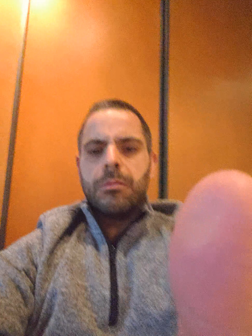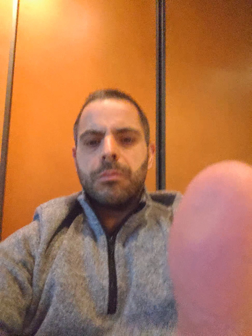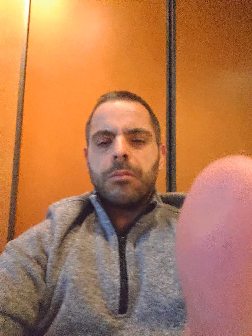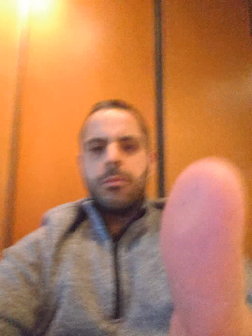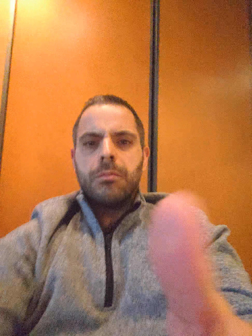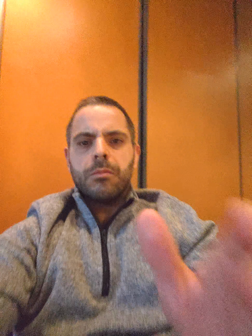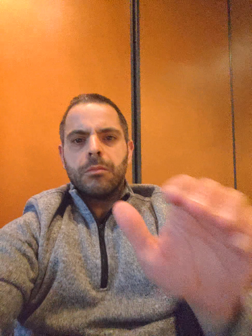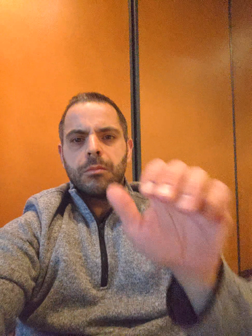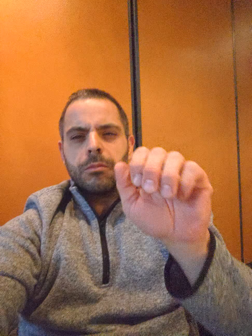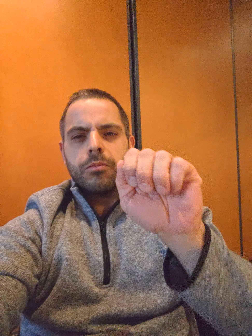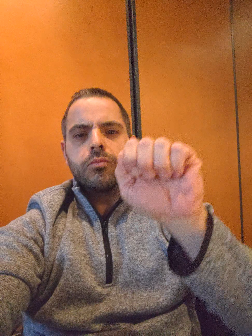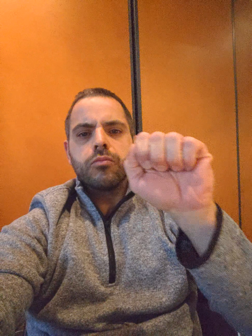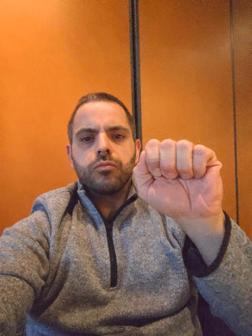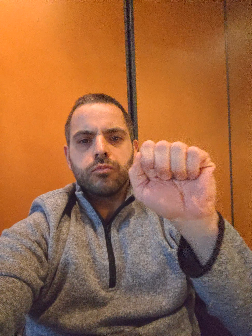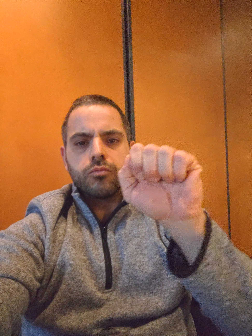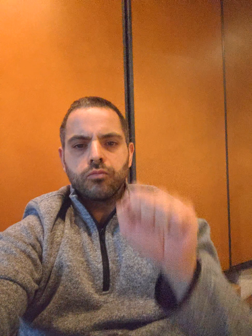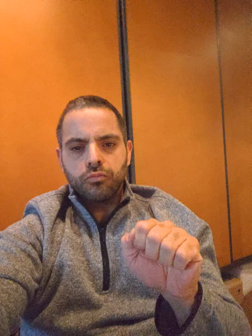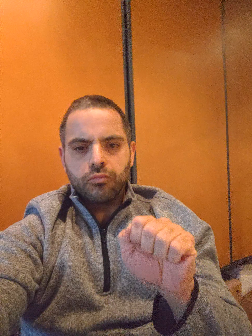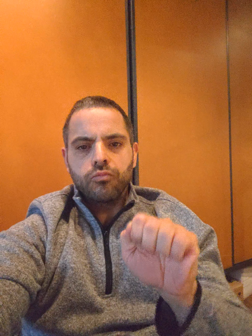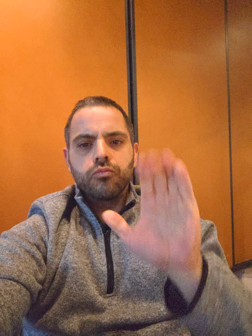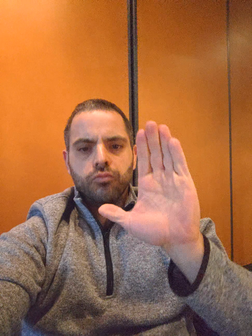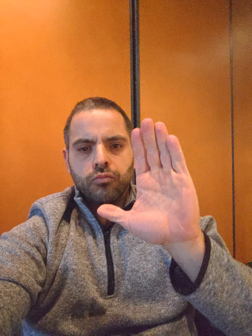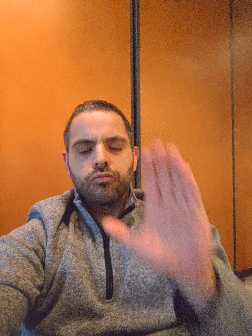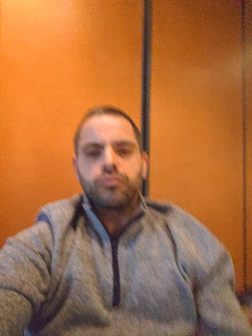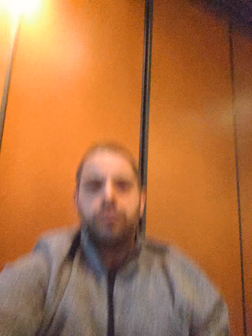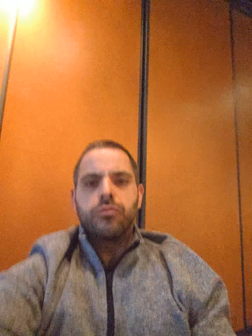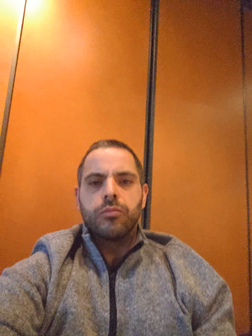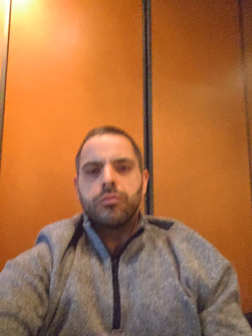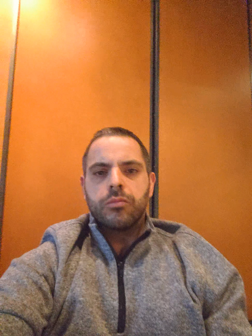mitten